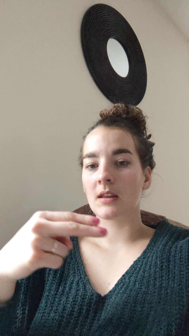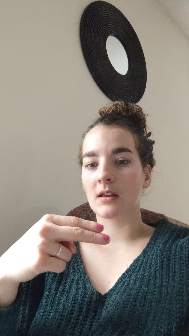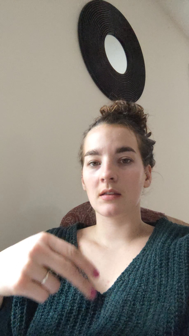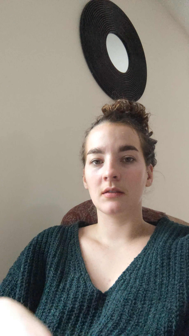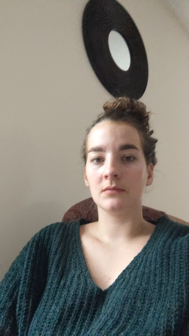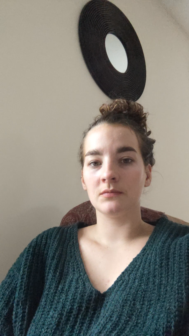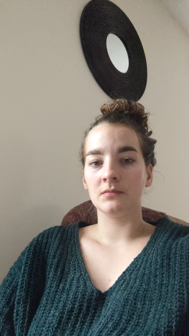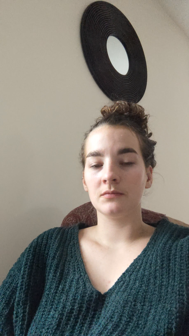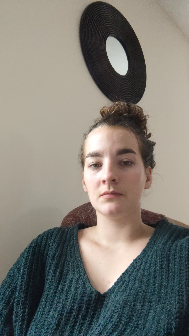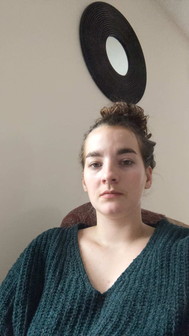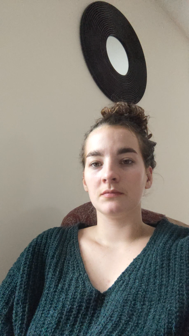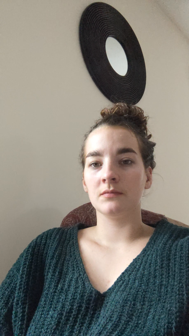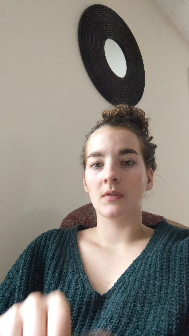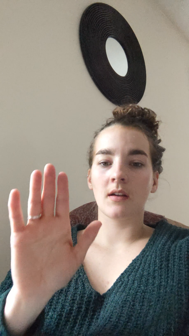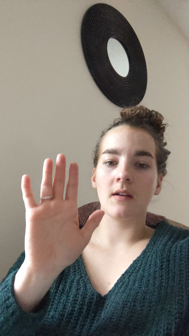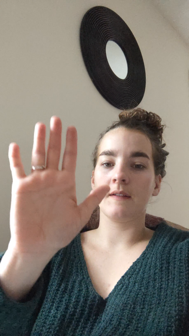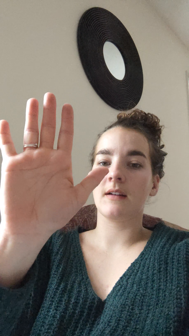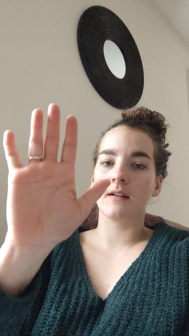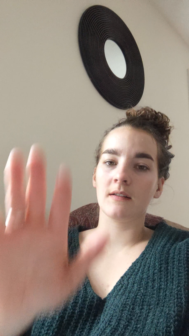give me five